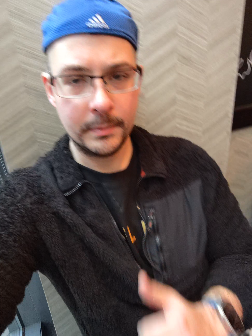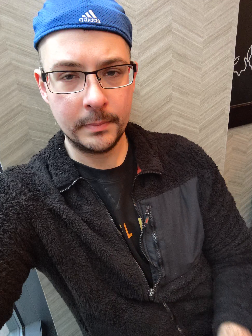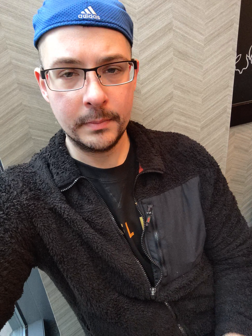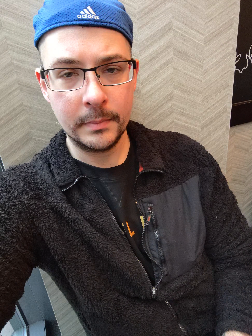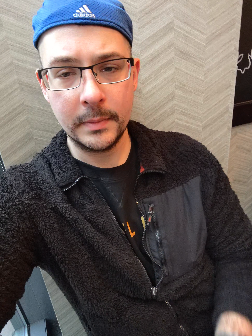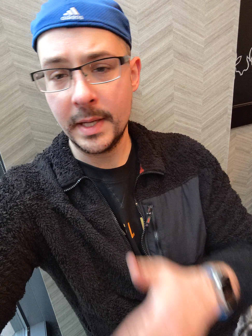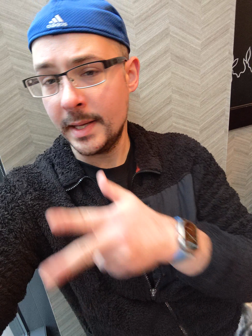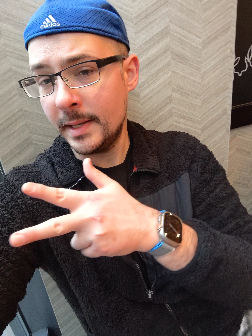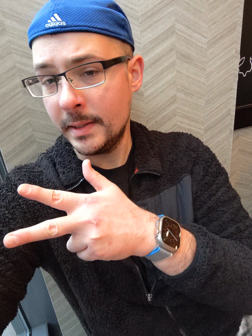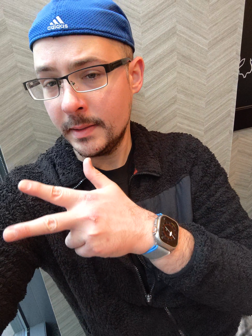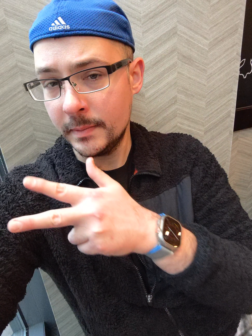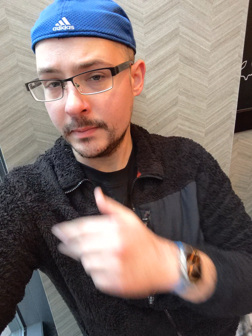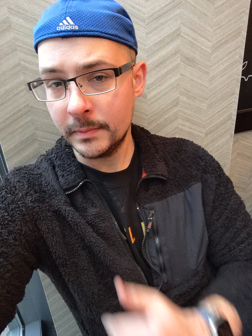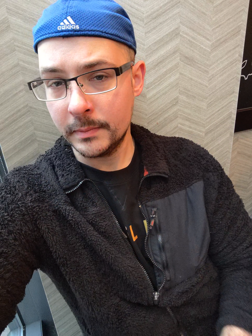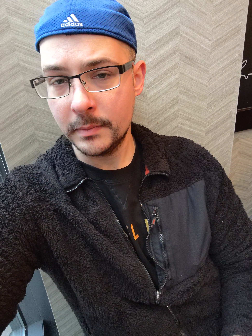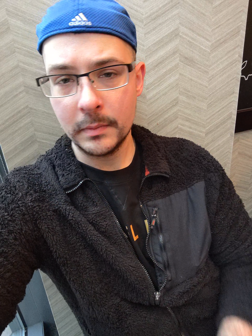hen